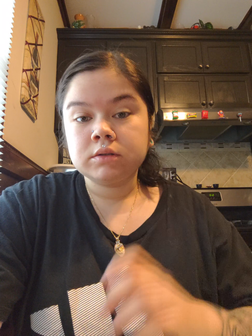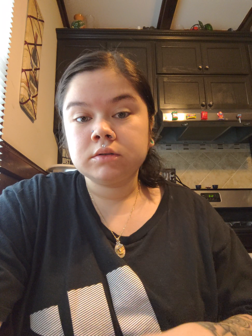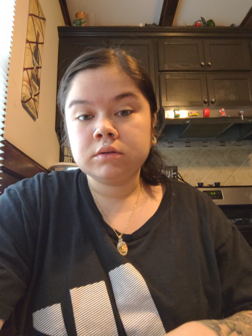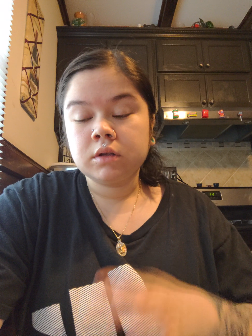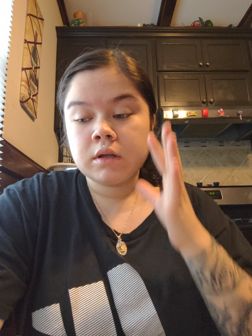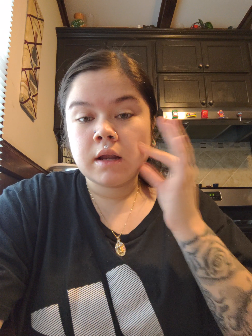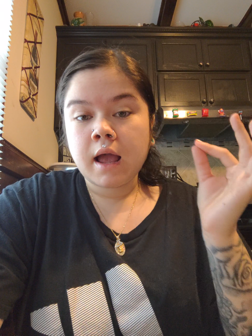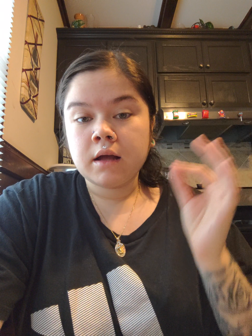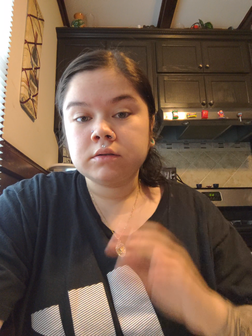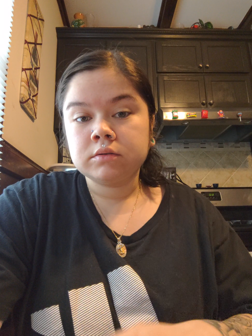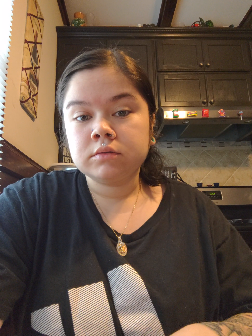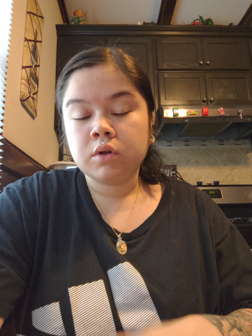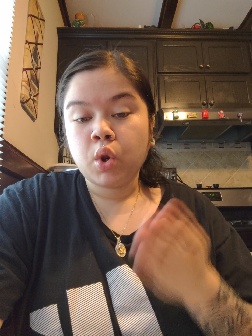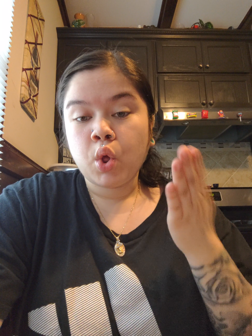cat